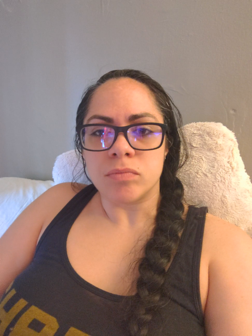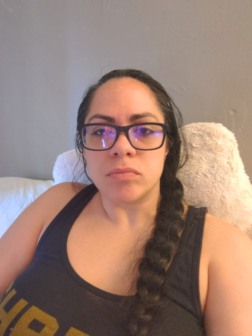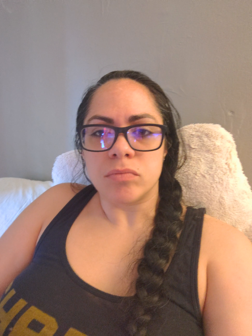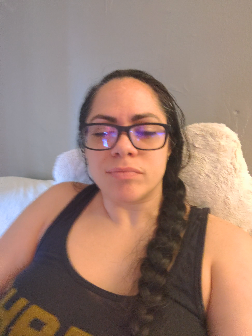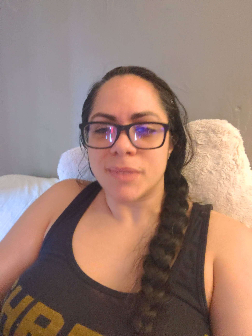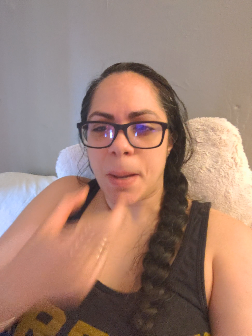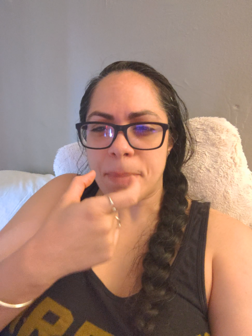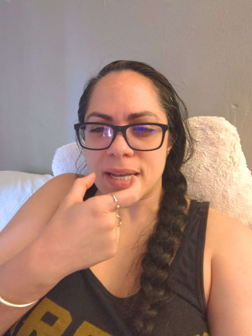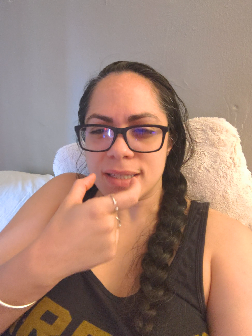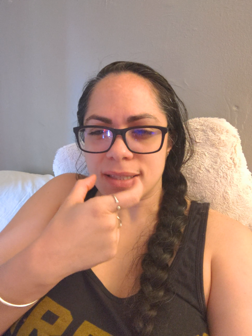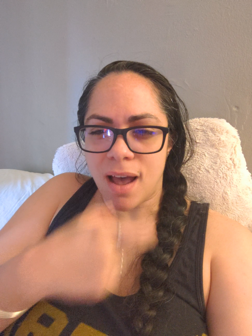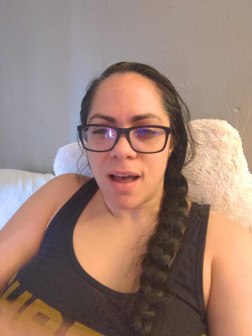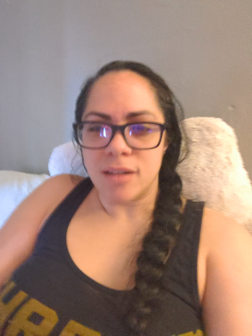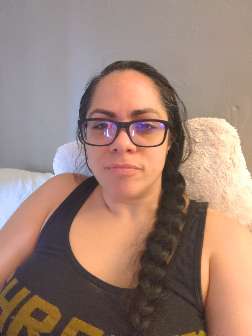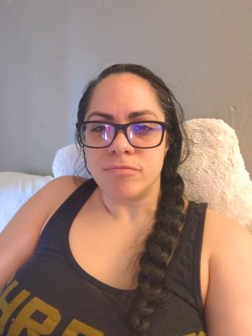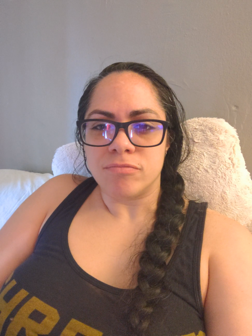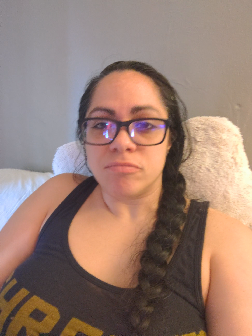pizza